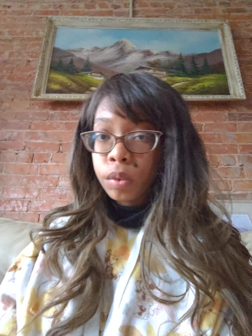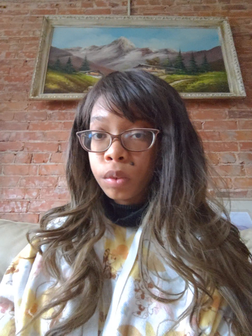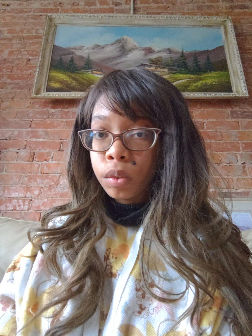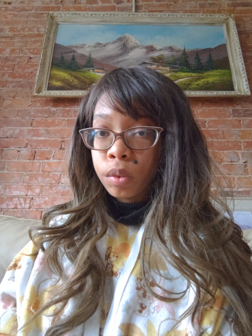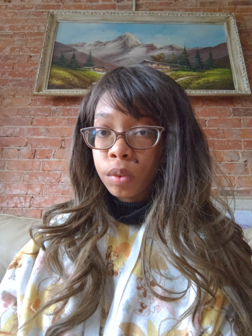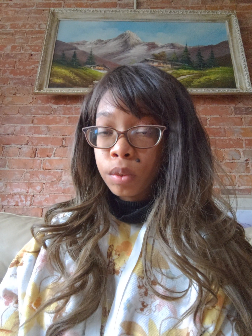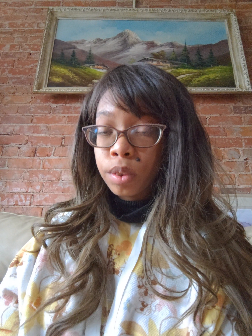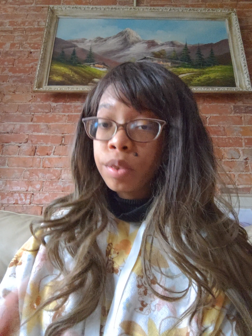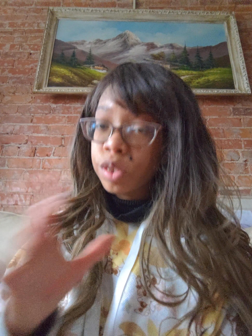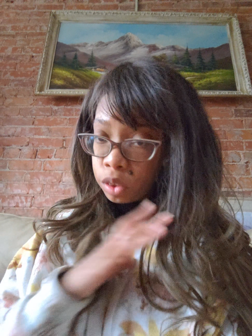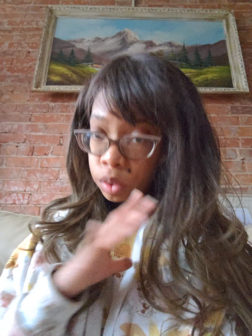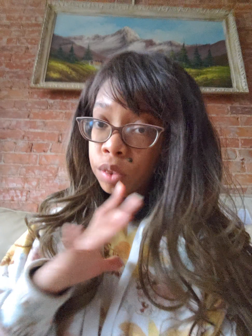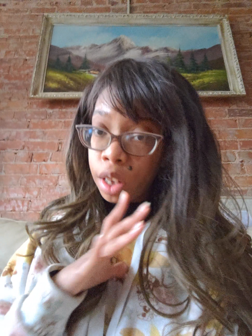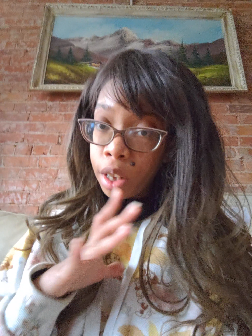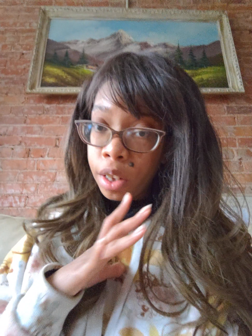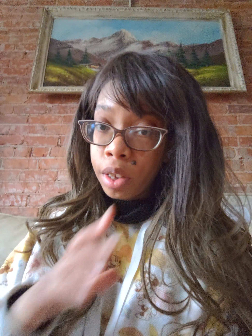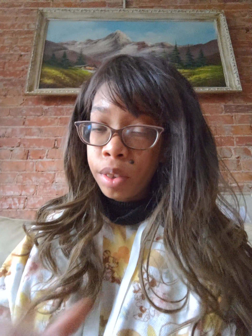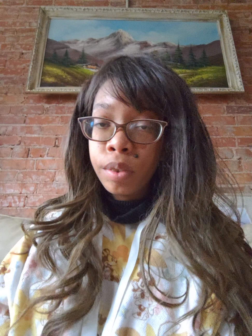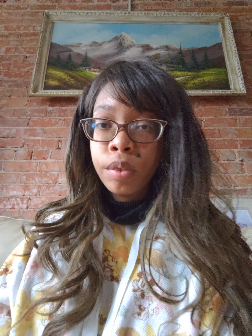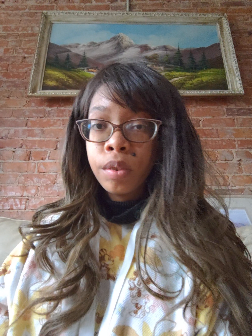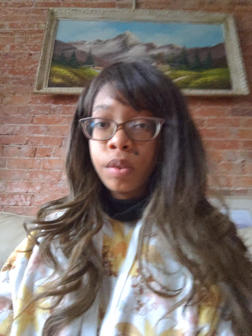fine